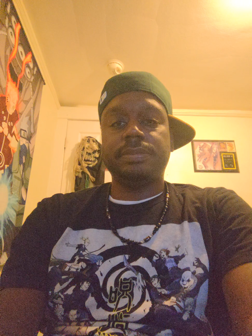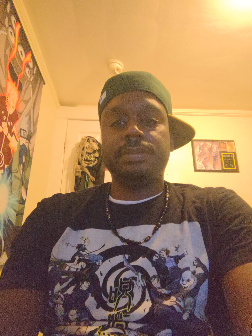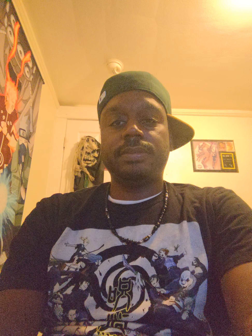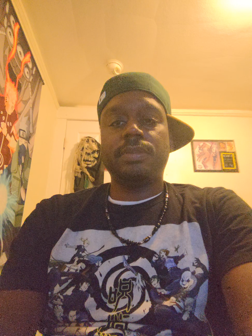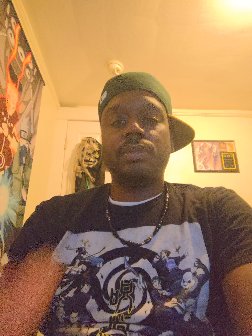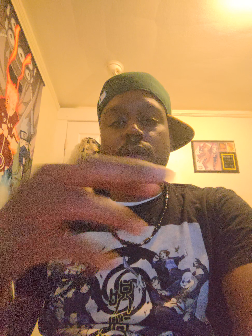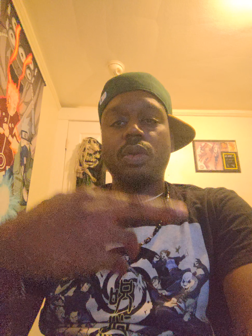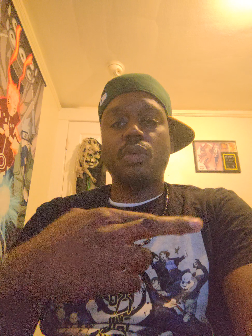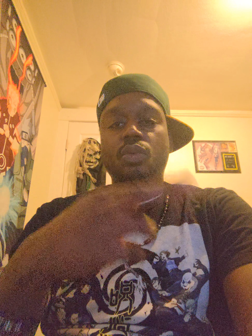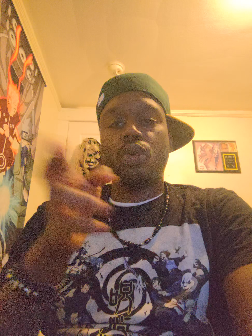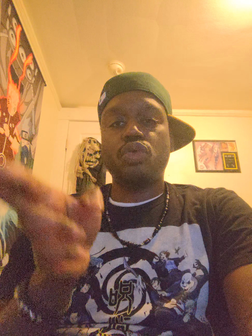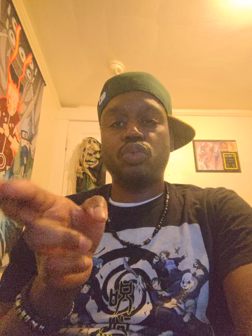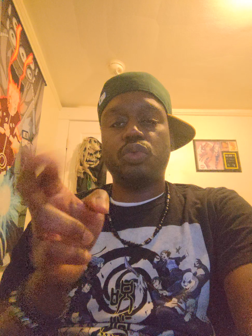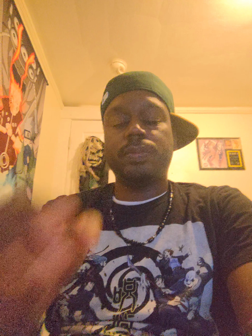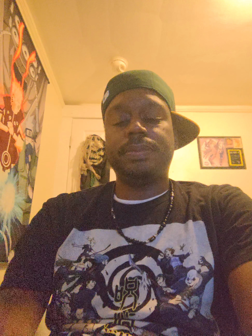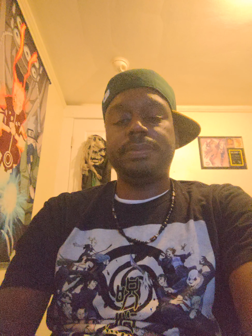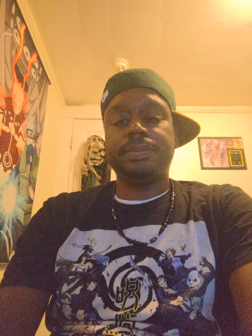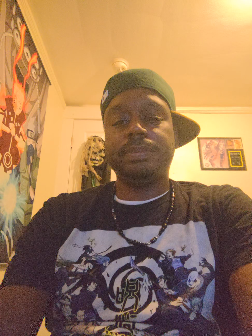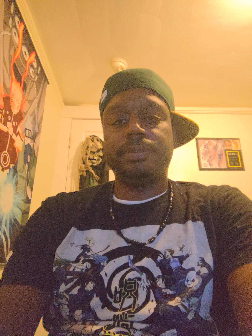room